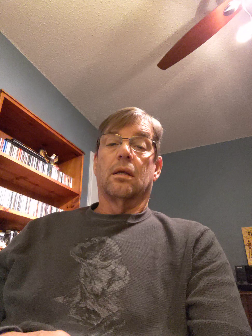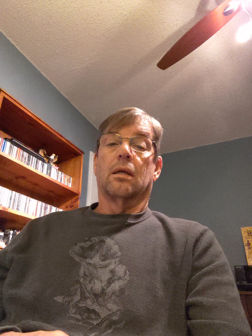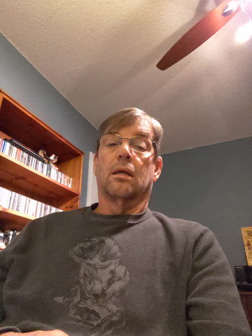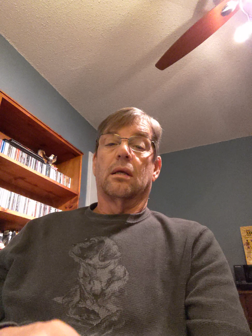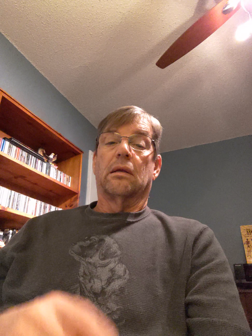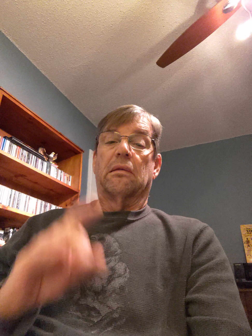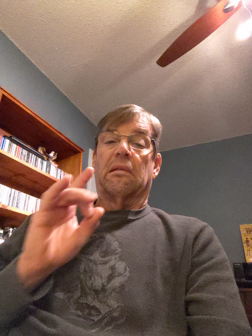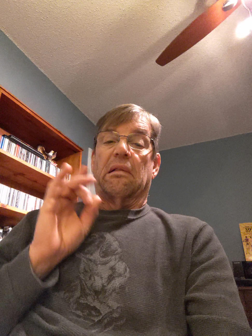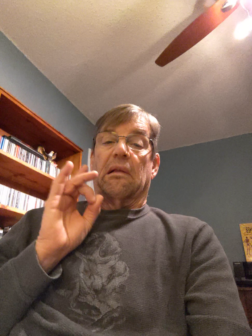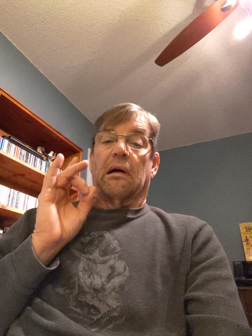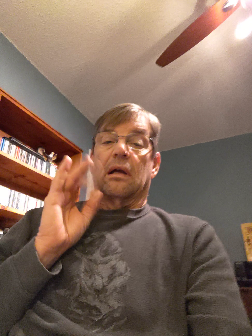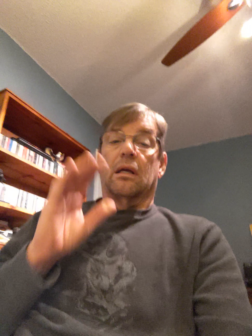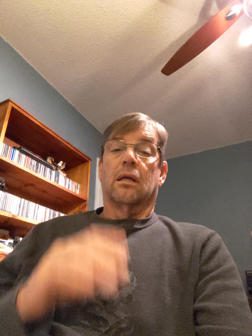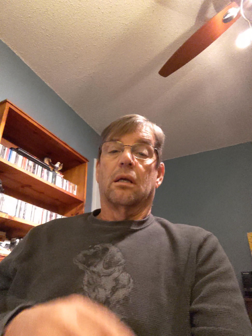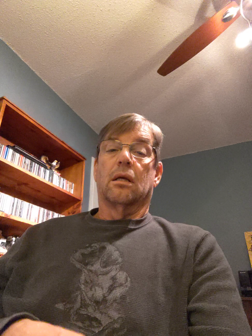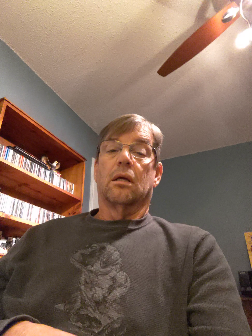yucky